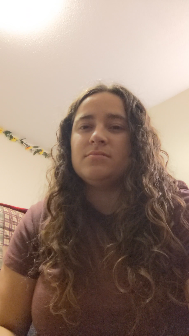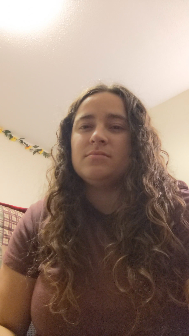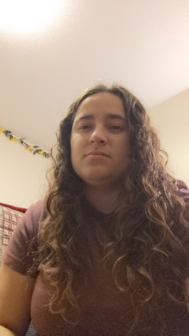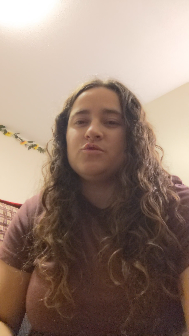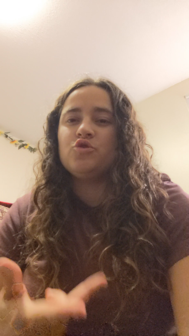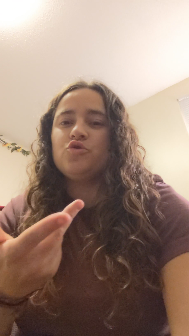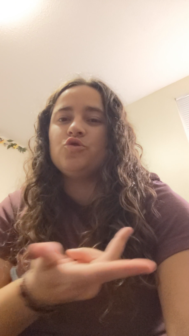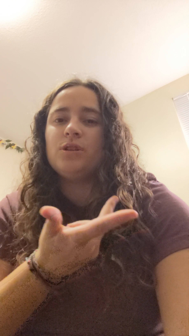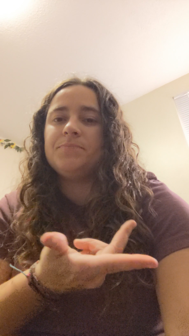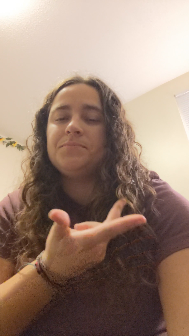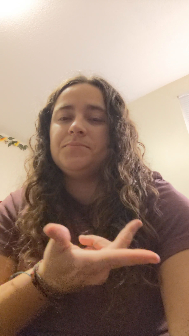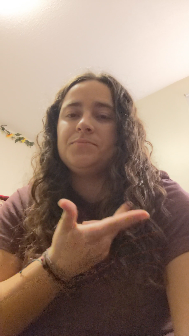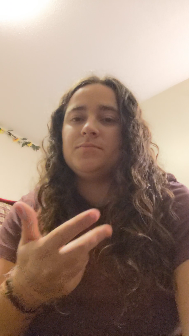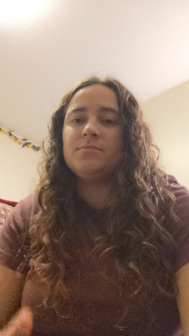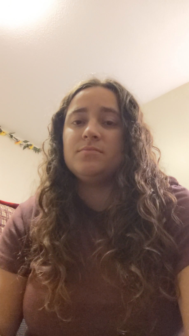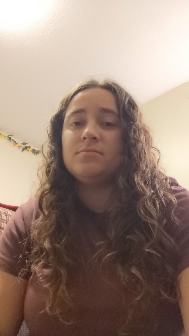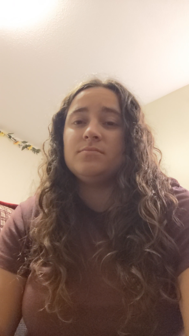sheep